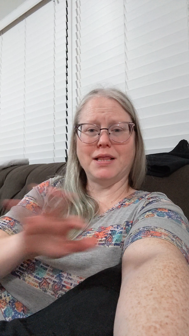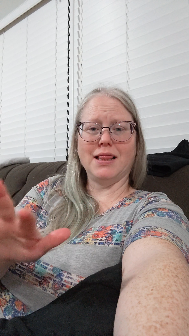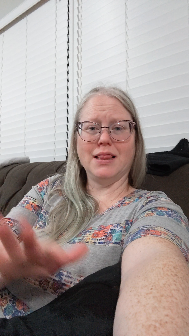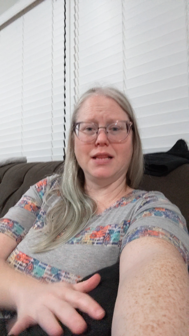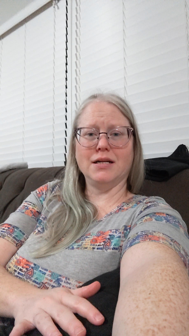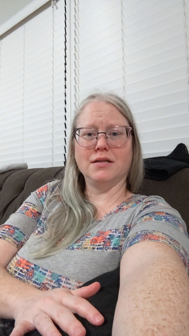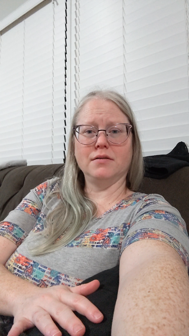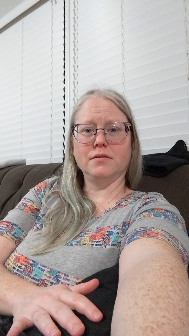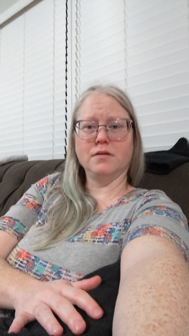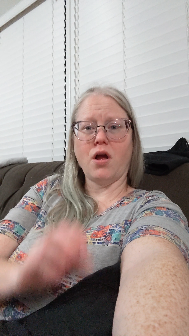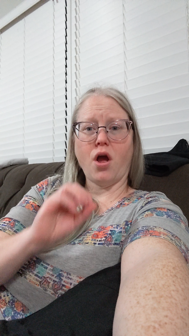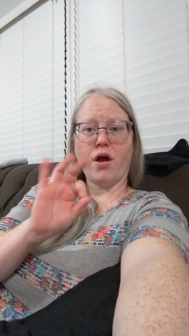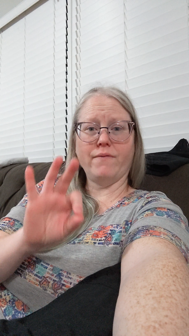of